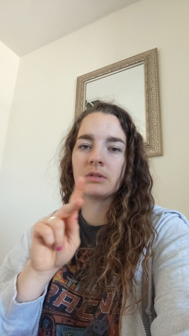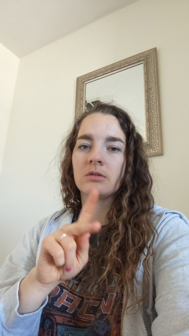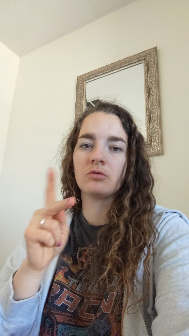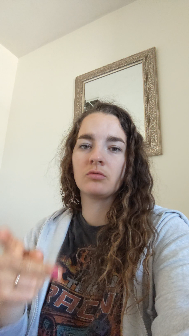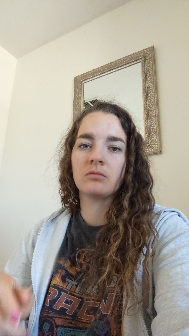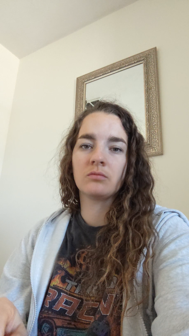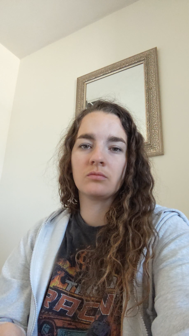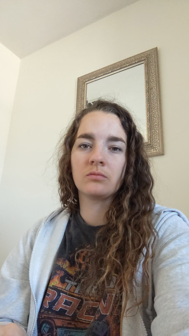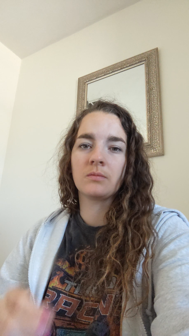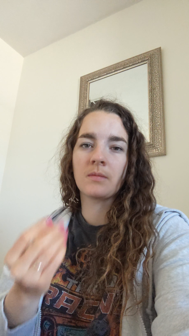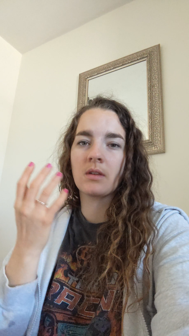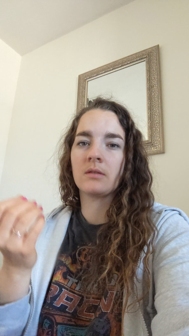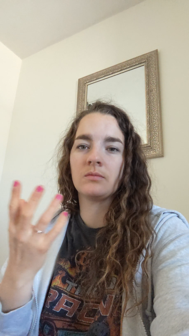plants